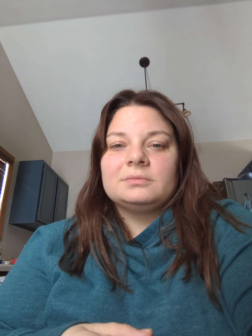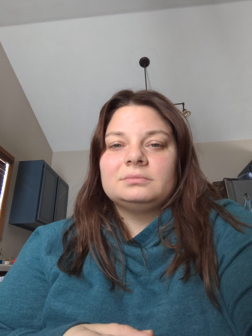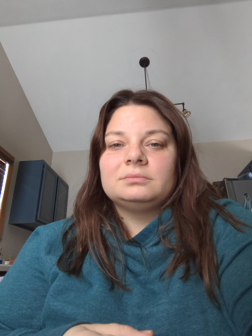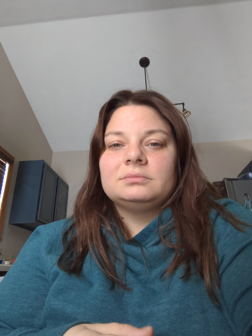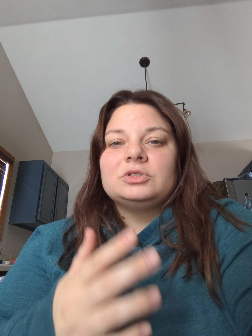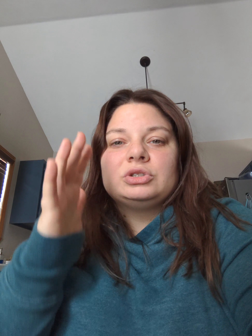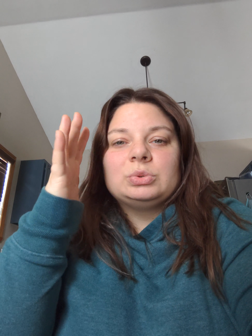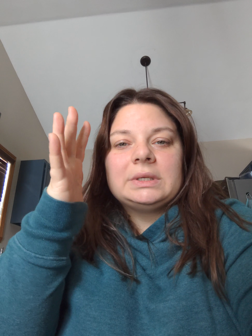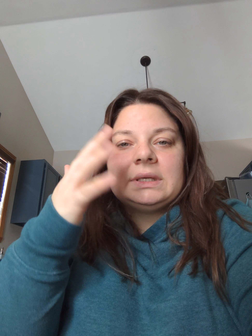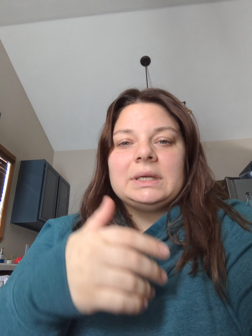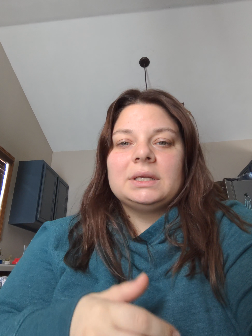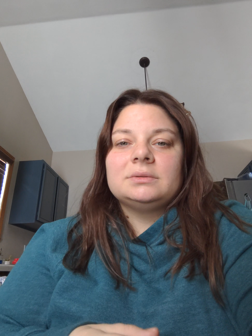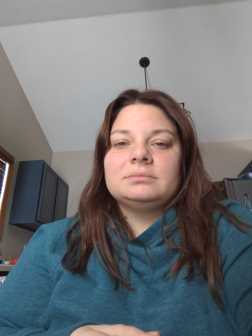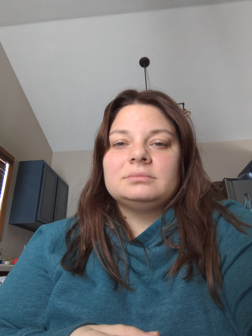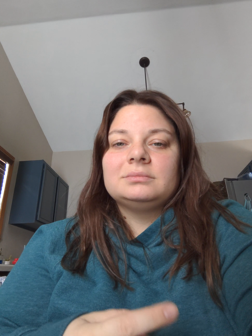tree